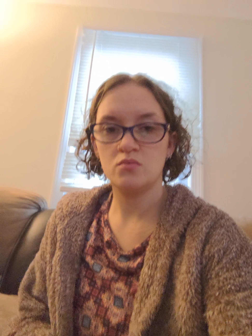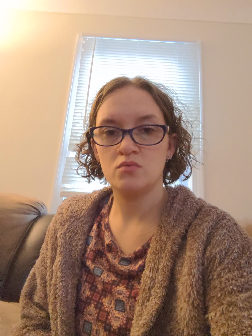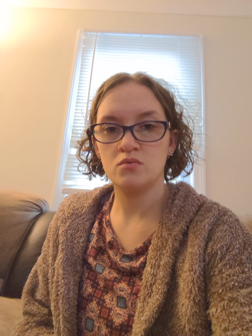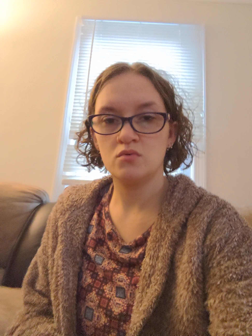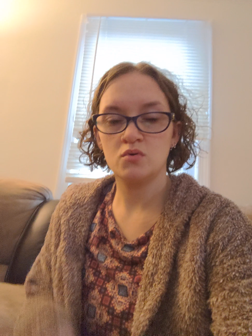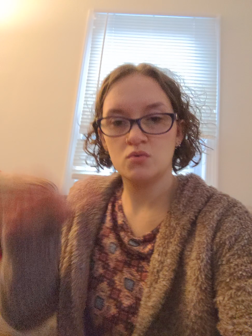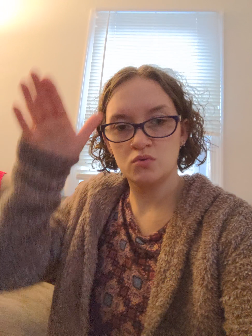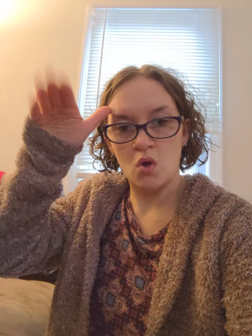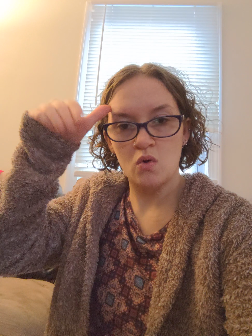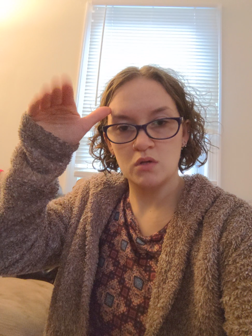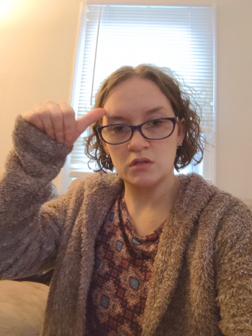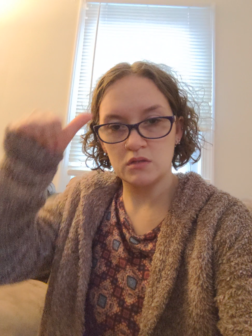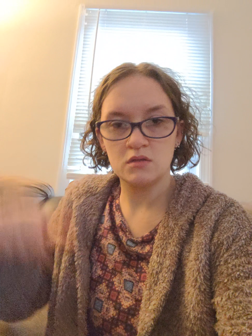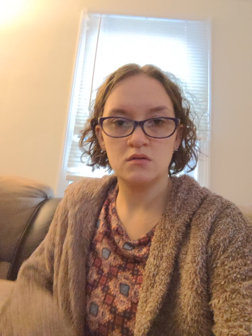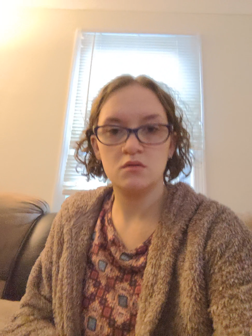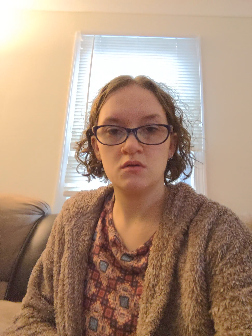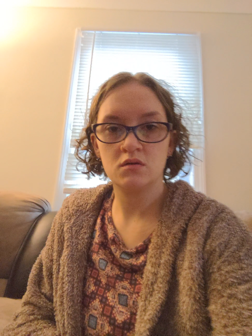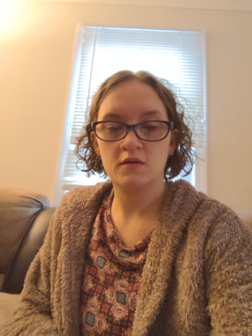donkey